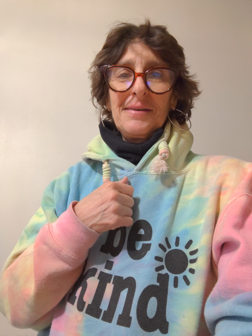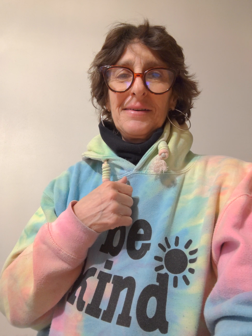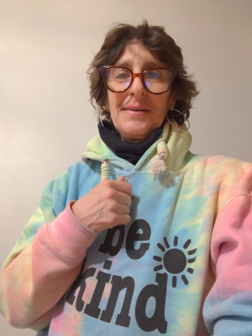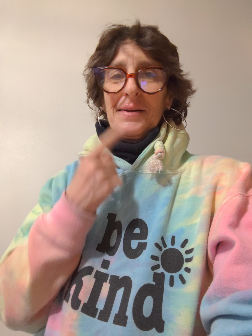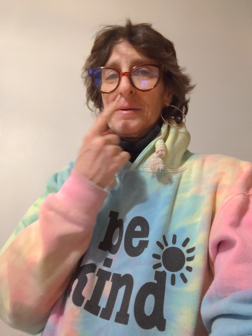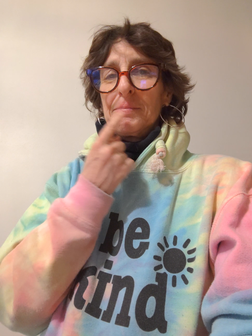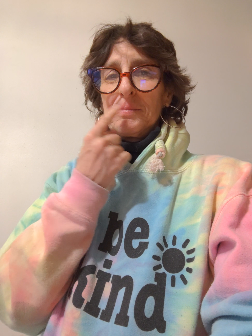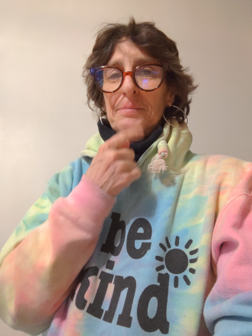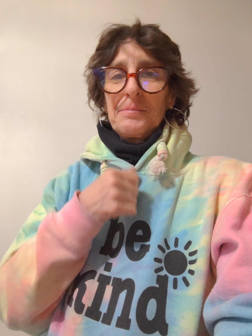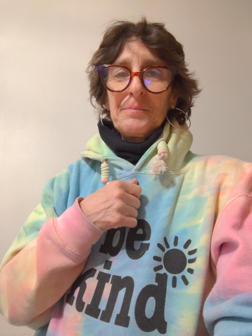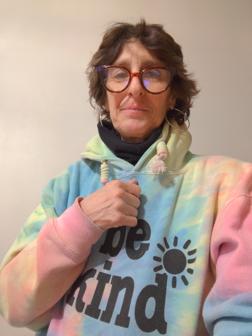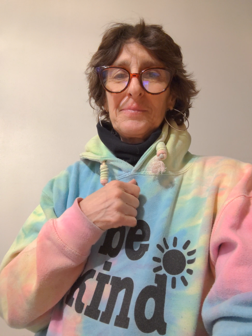lips